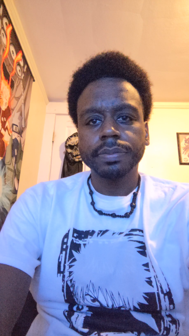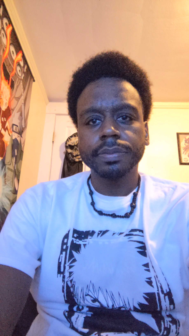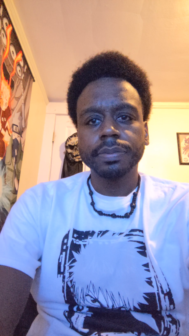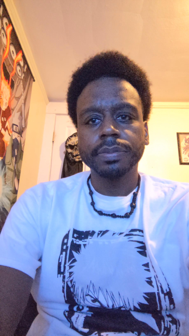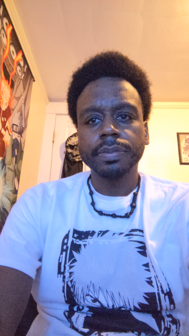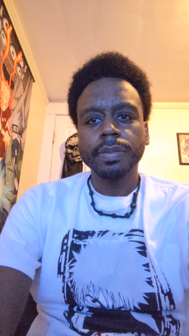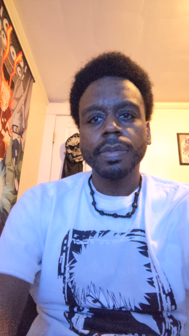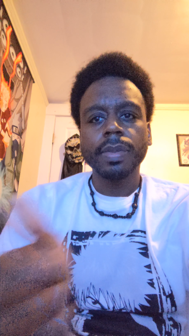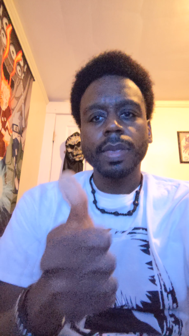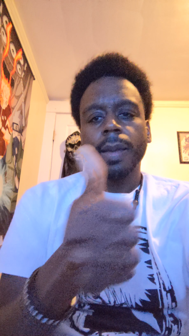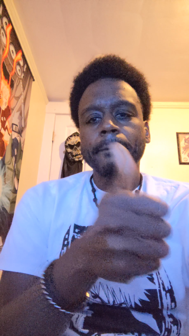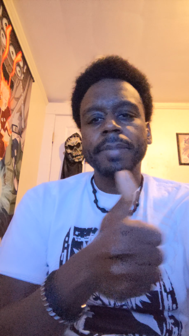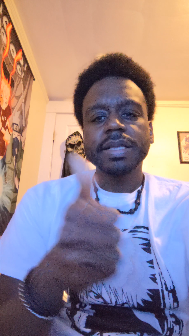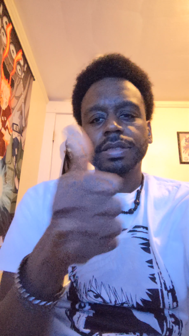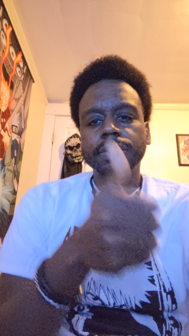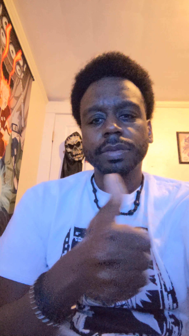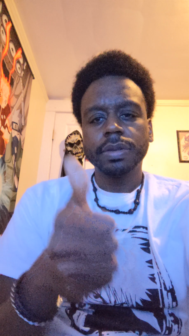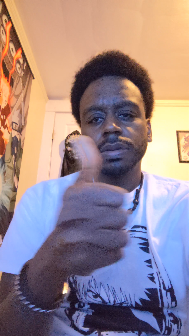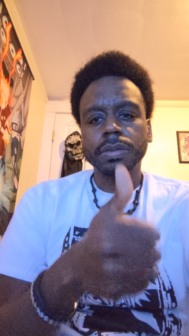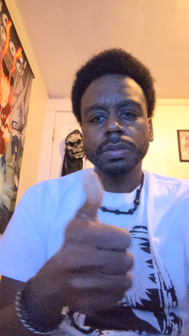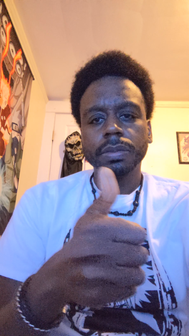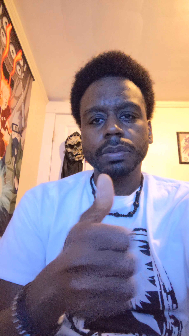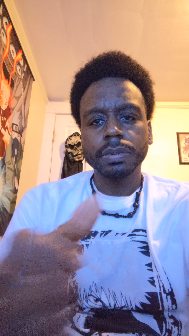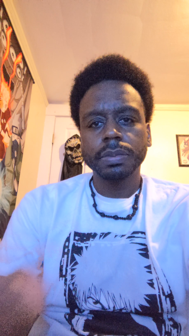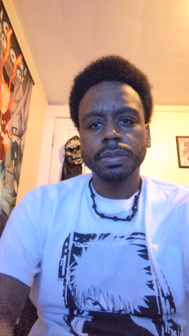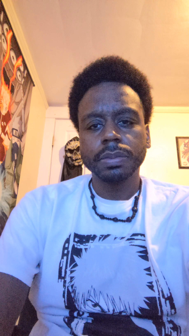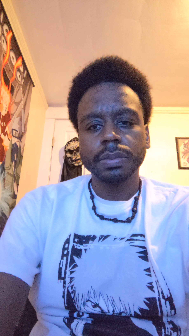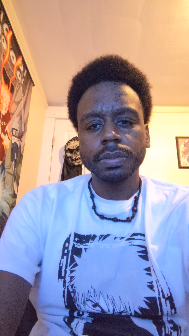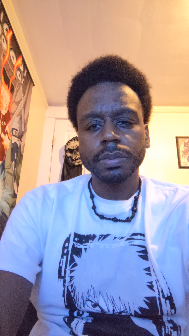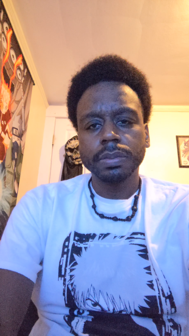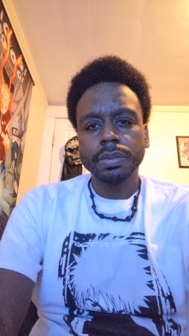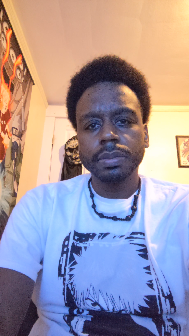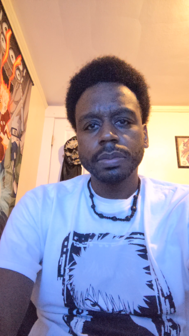basement